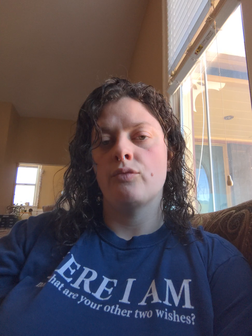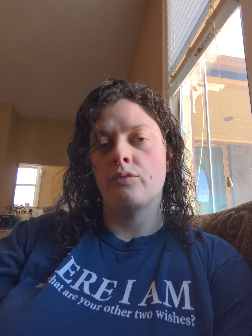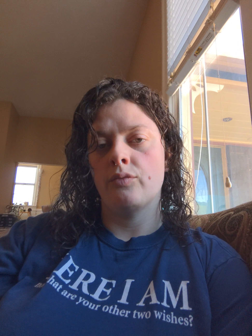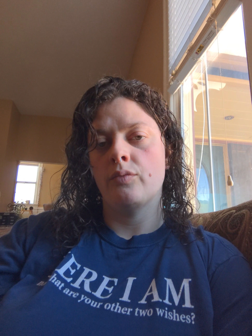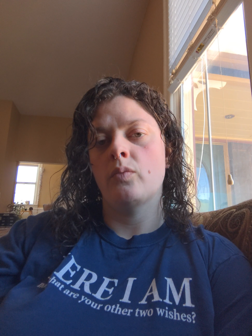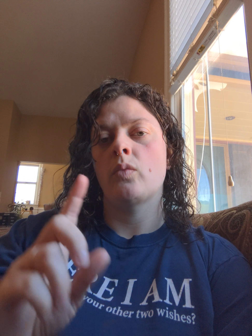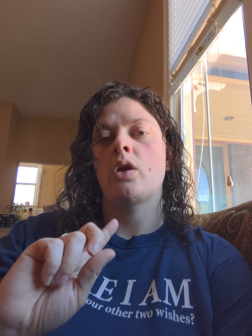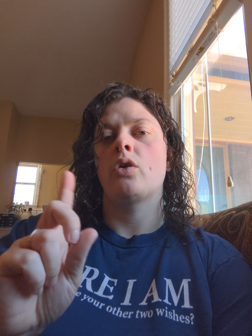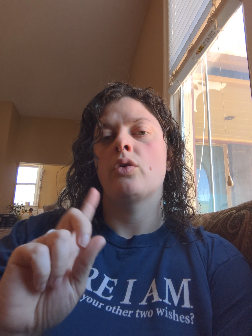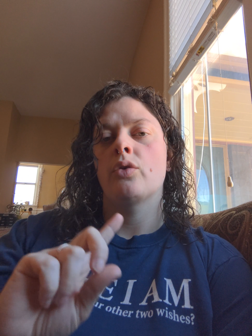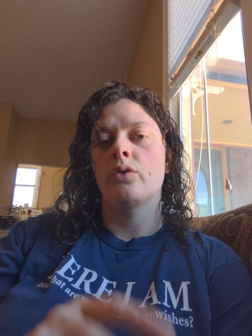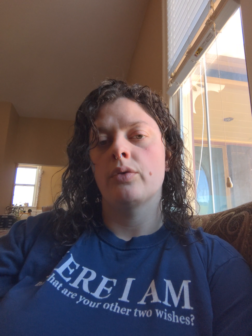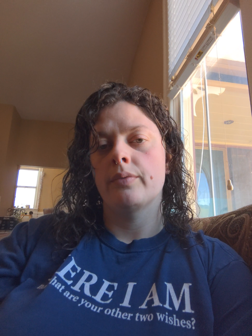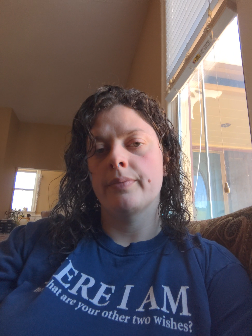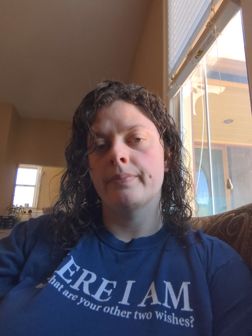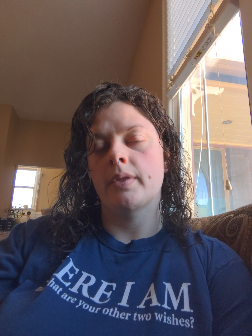where